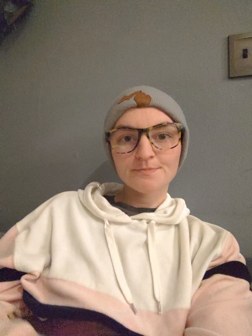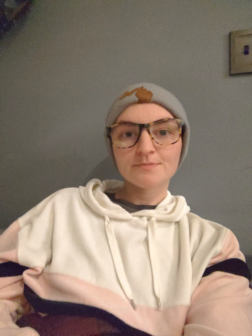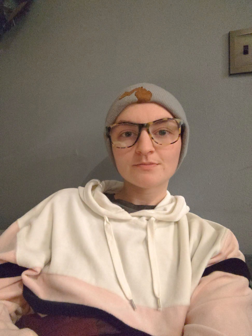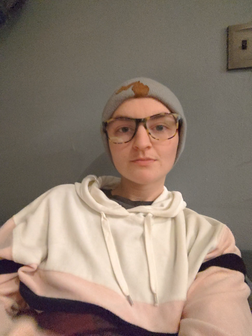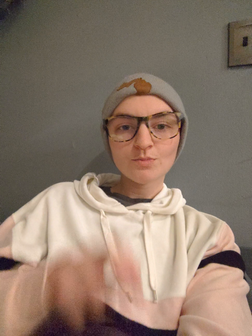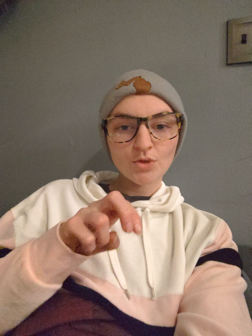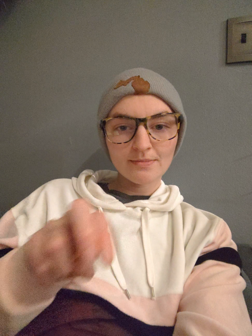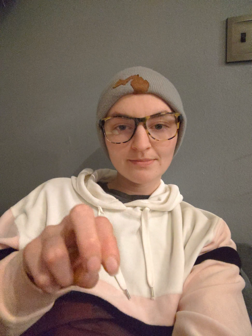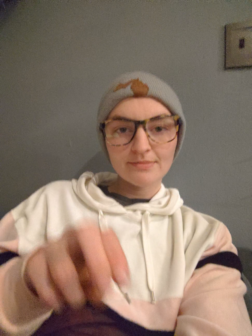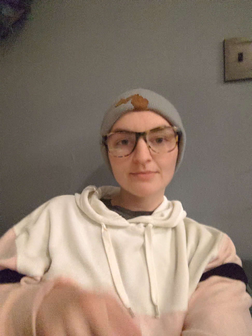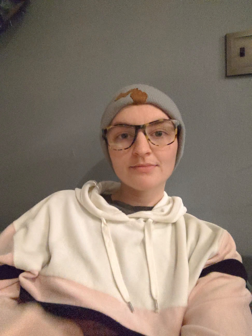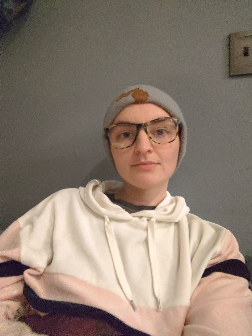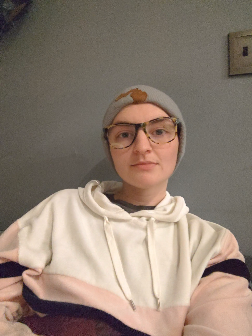ride